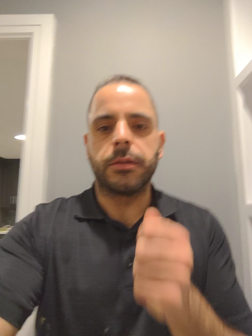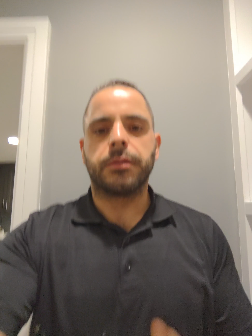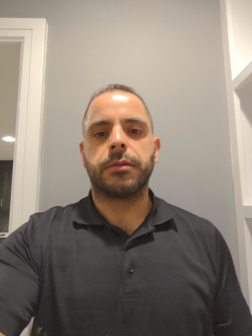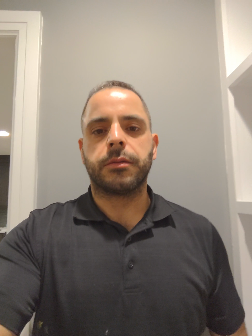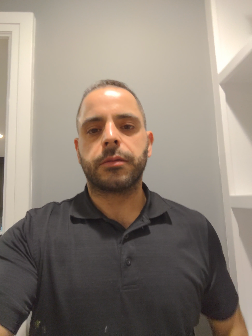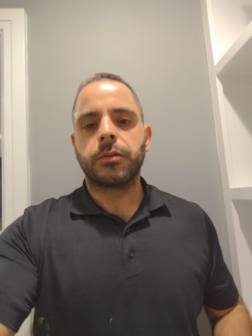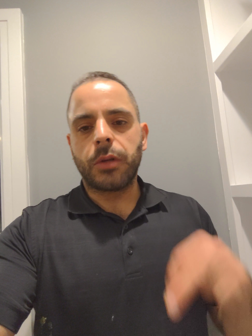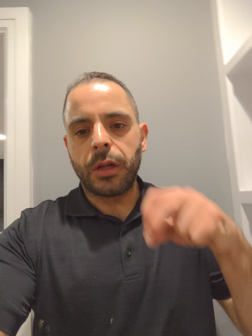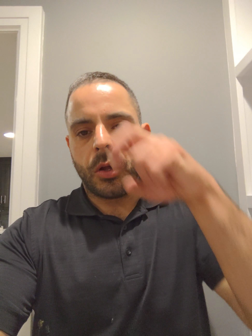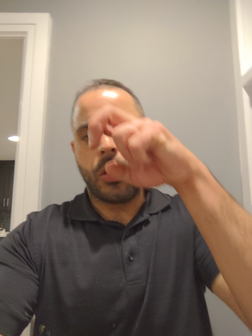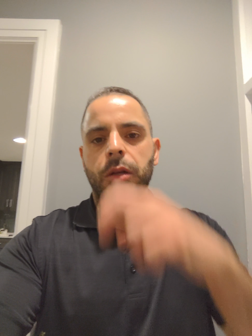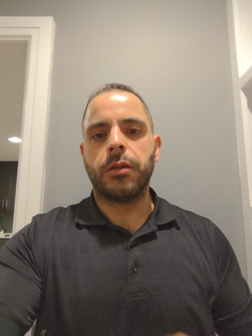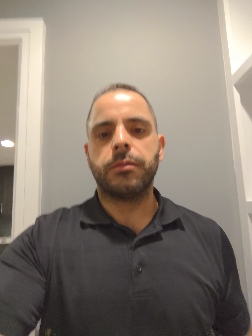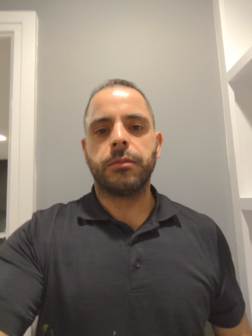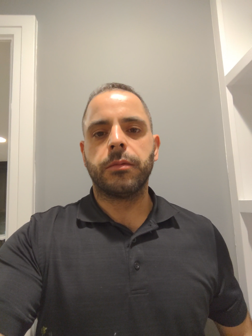stairs